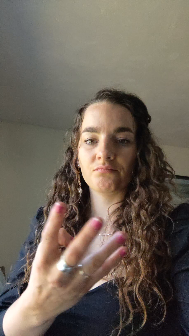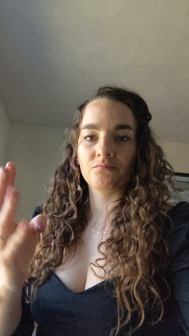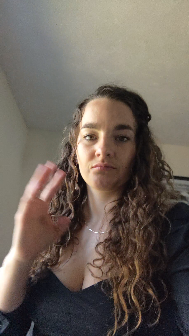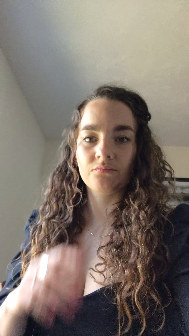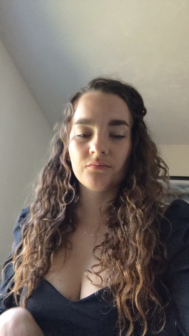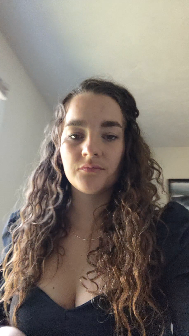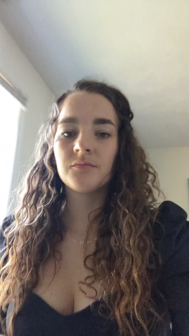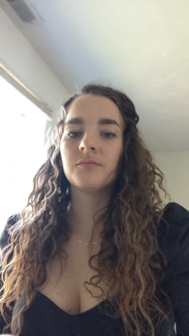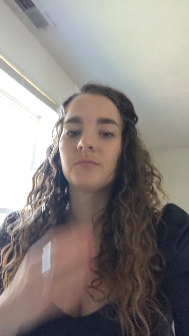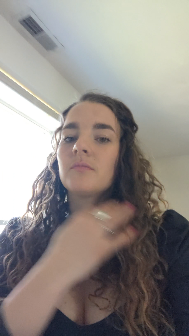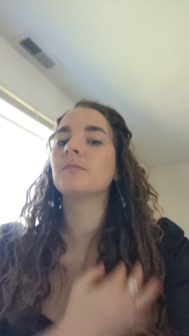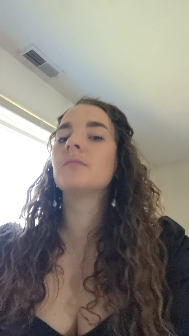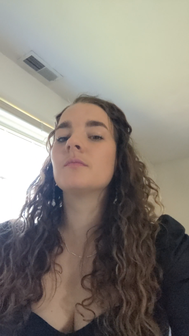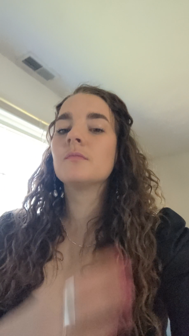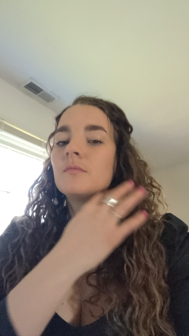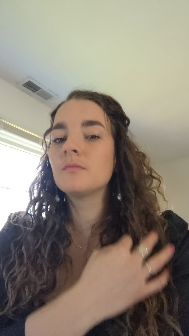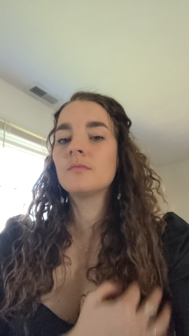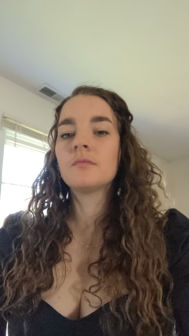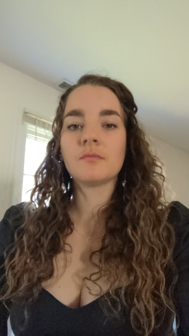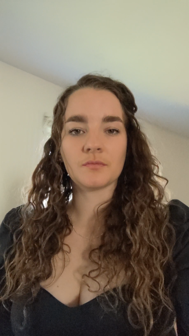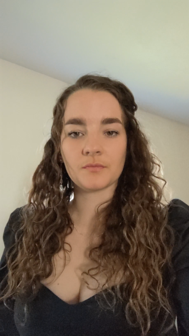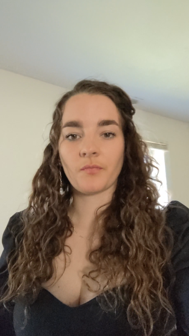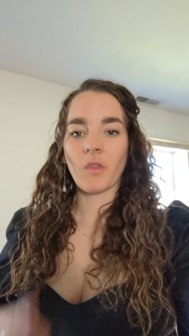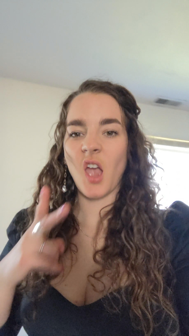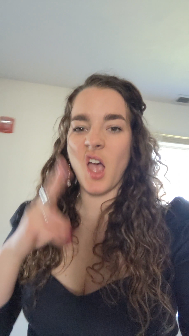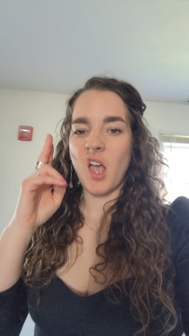cut